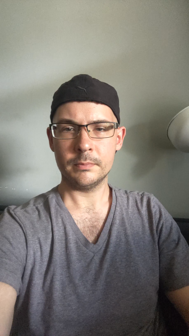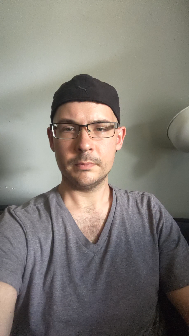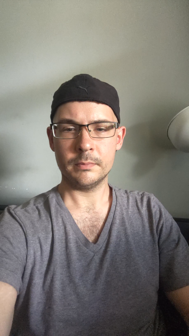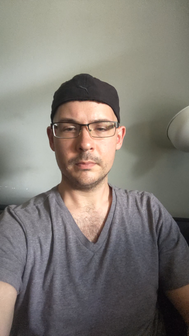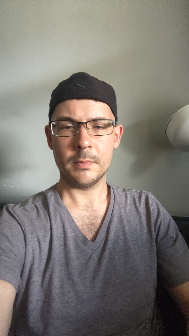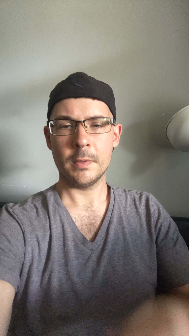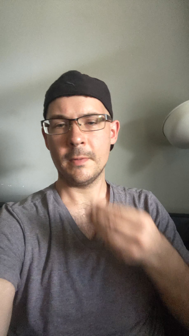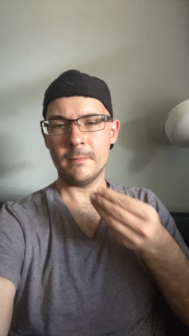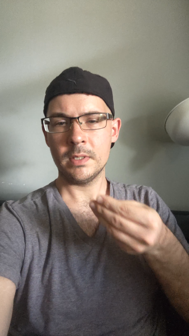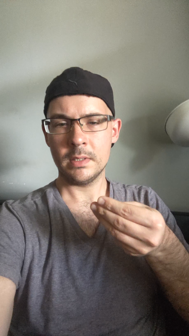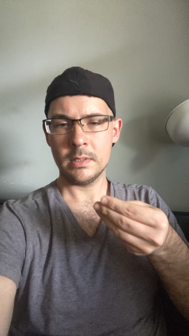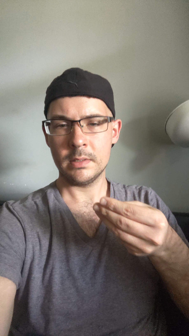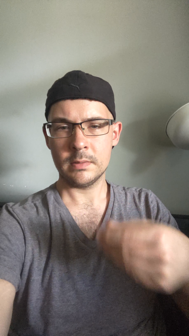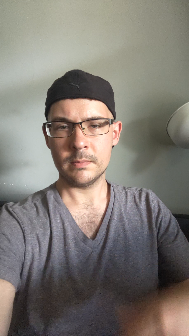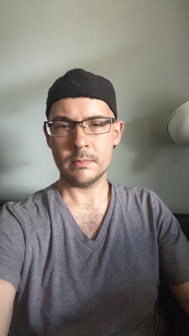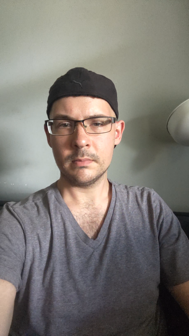feed